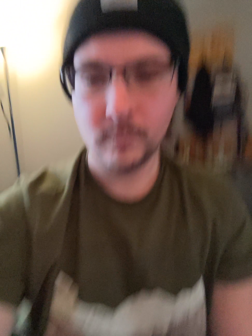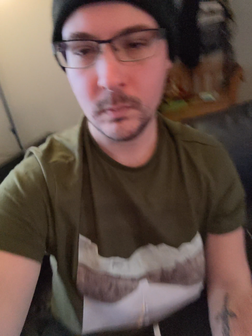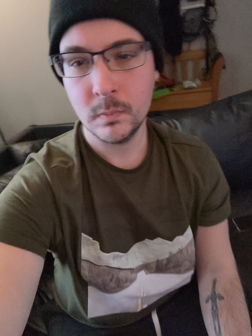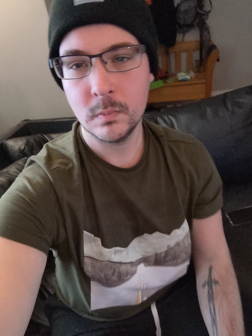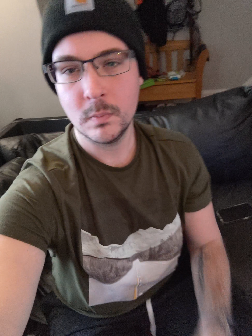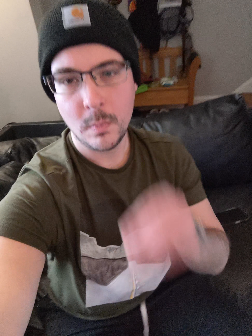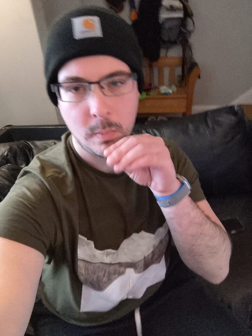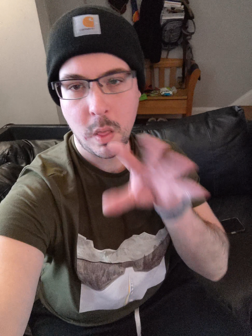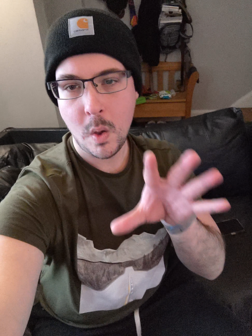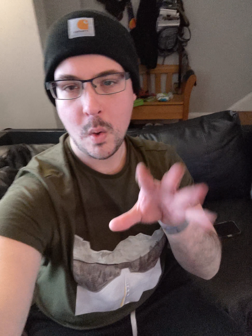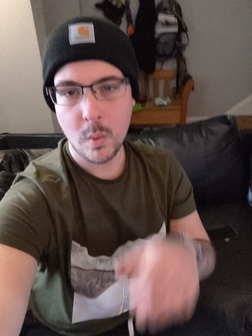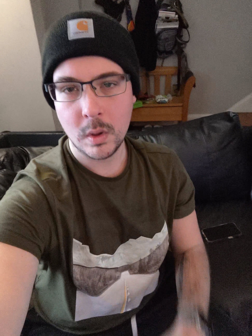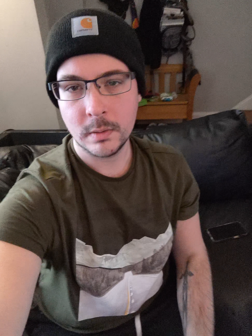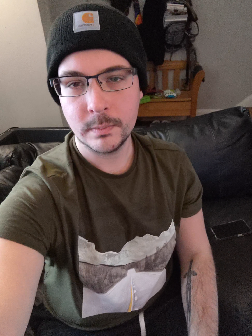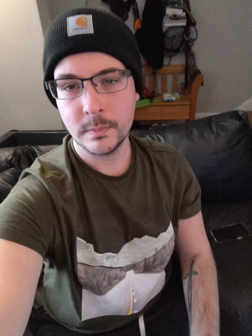blow